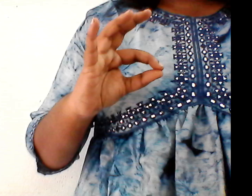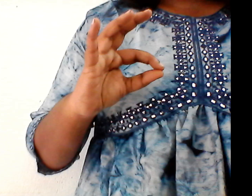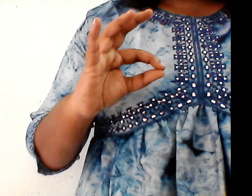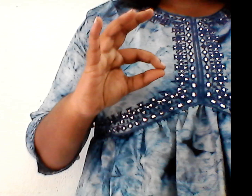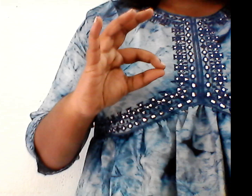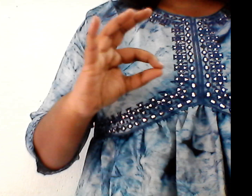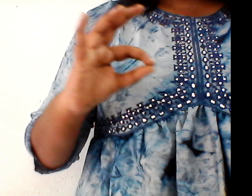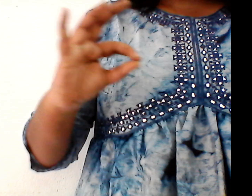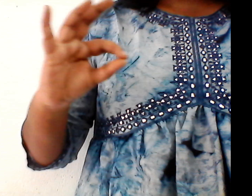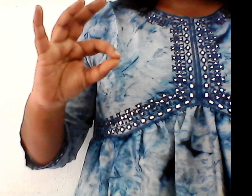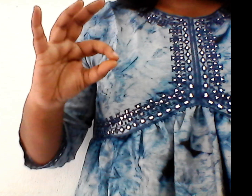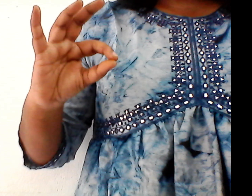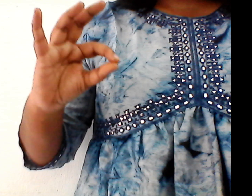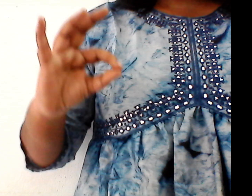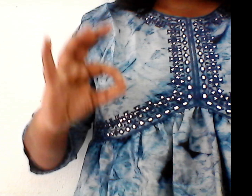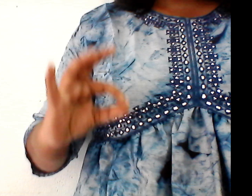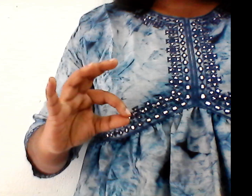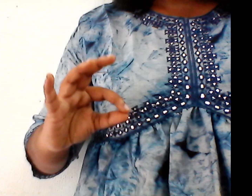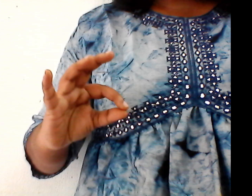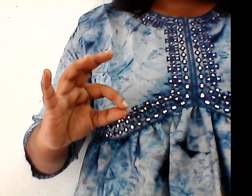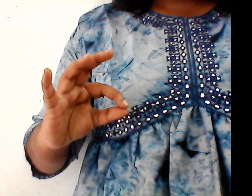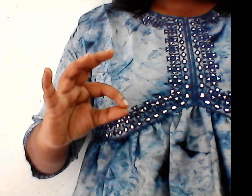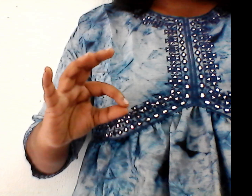ഔ